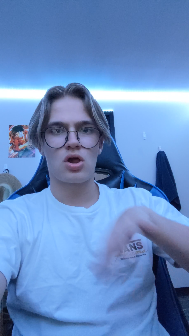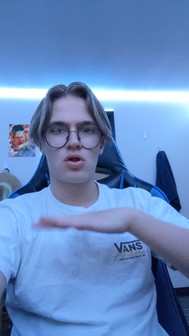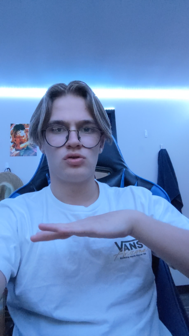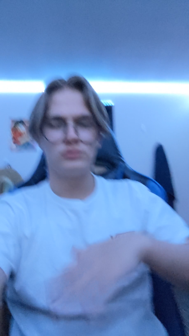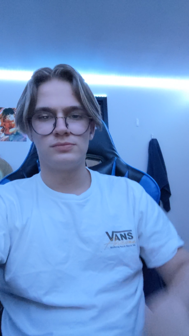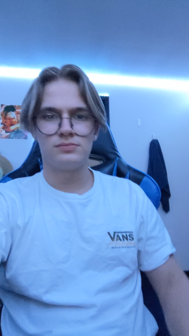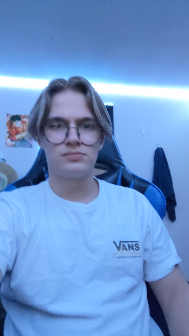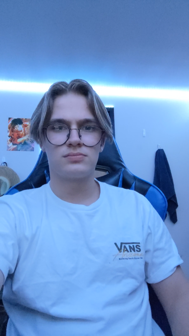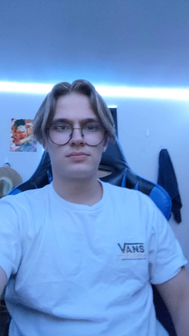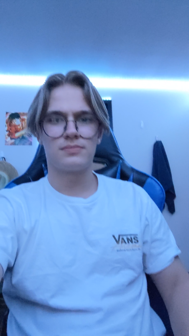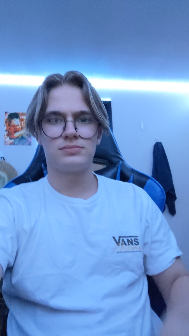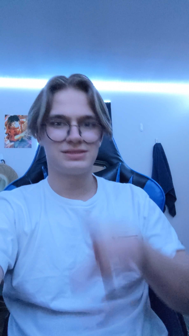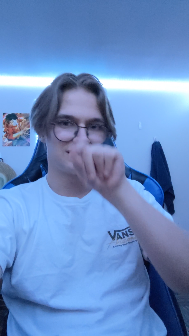chicken